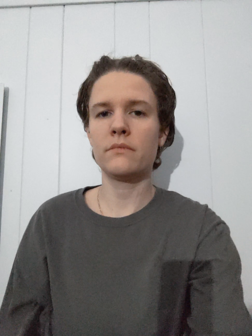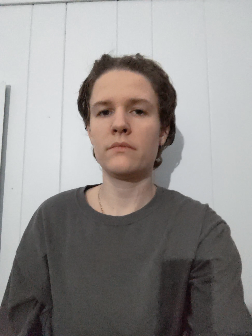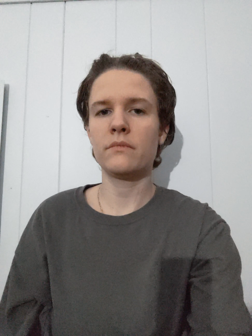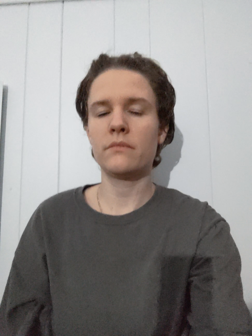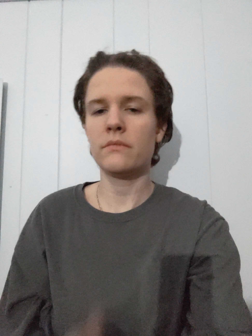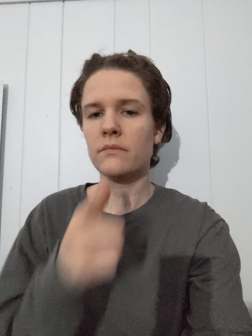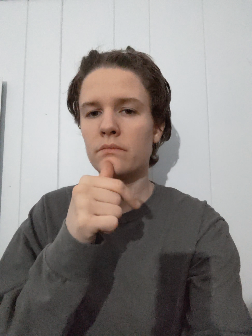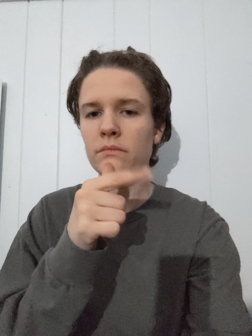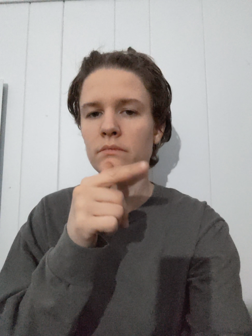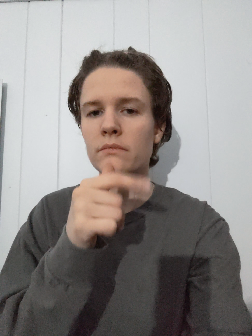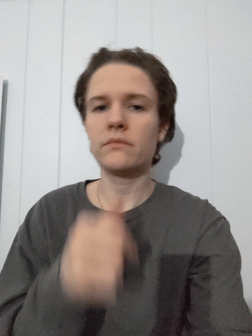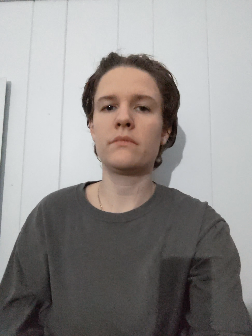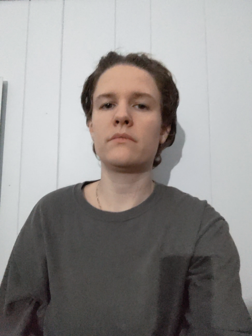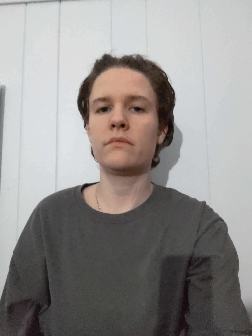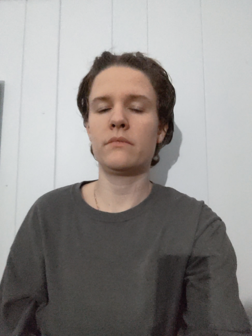who